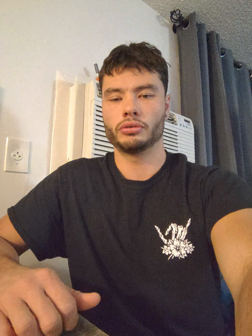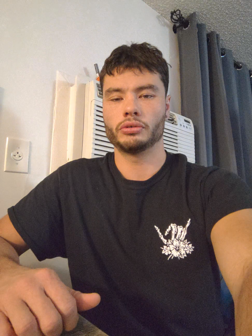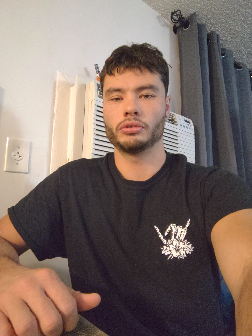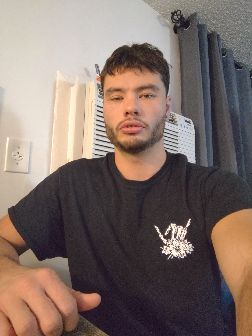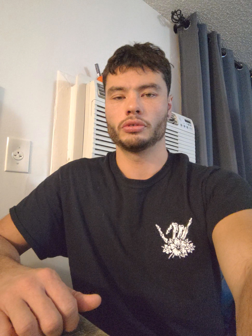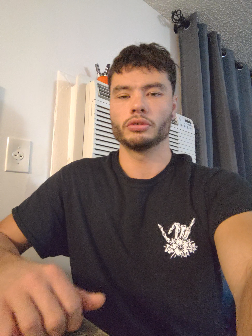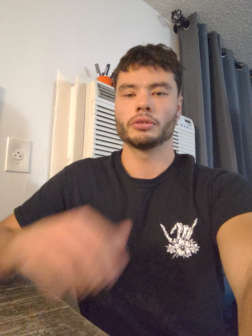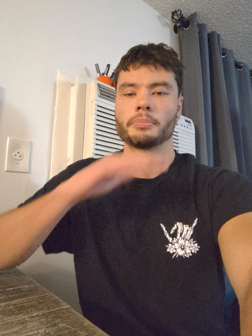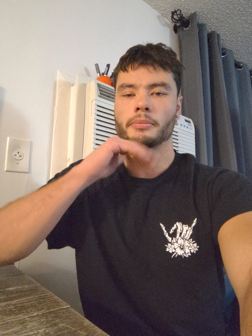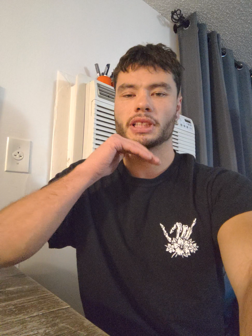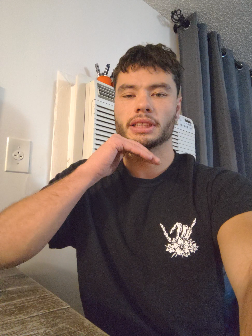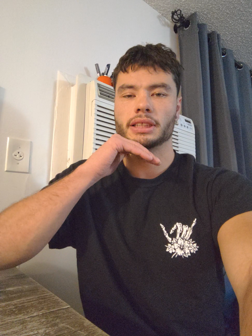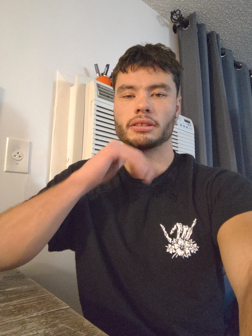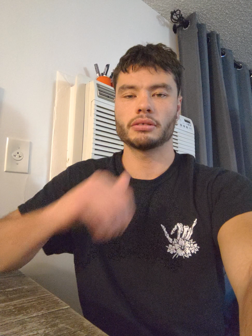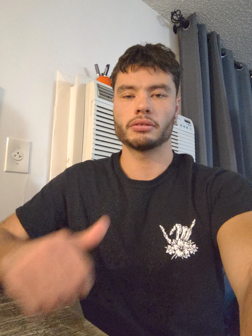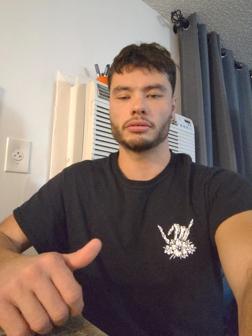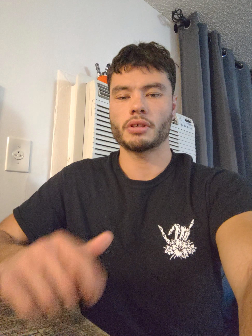pig